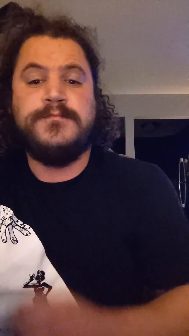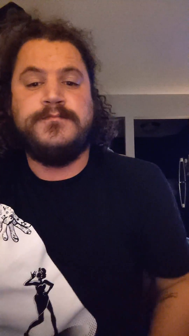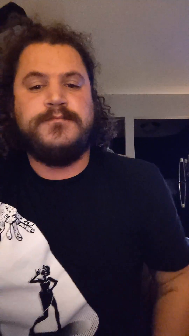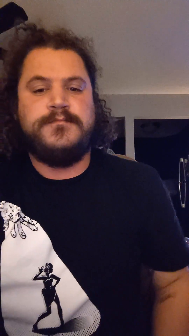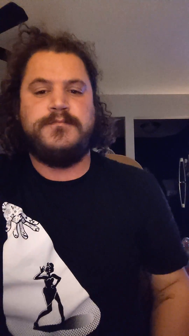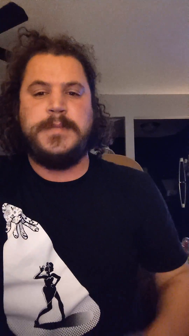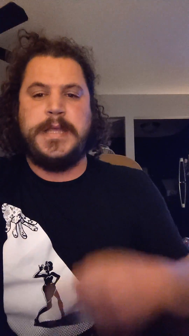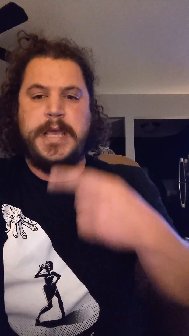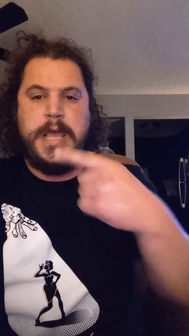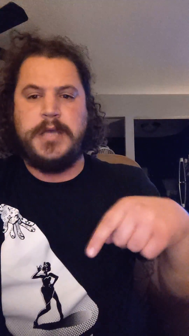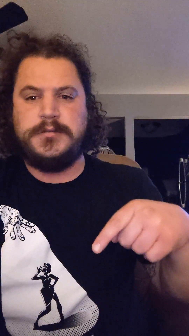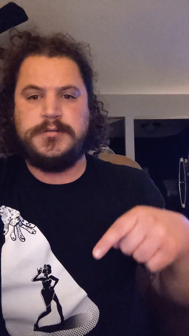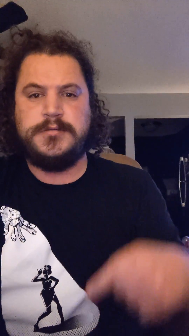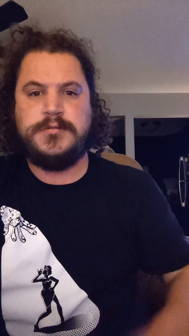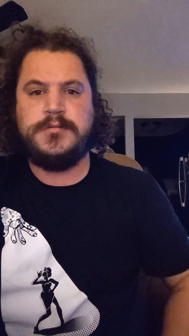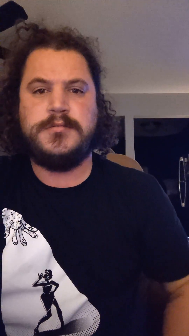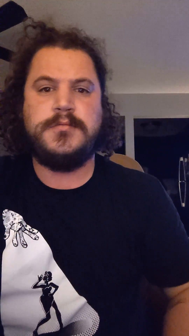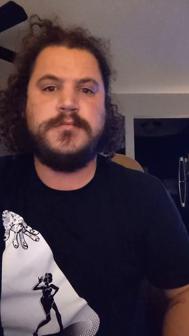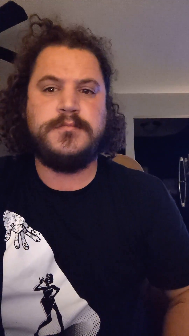cut